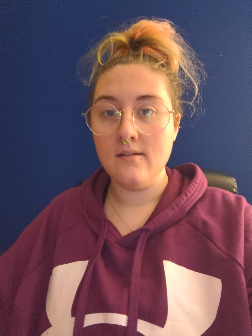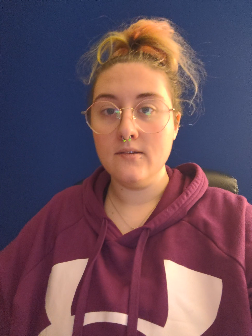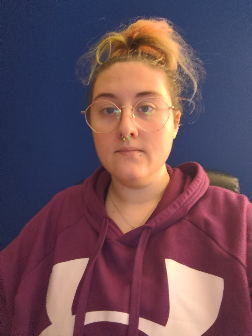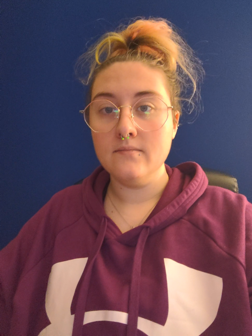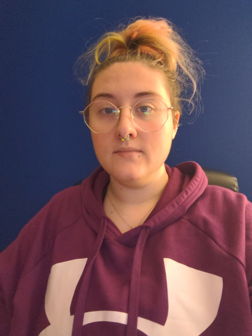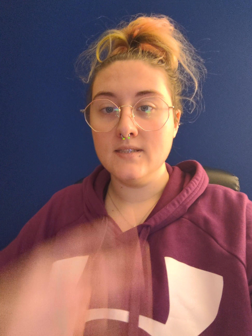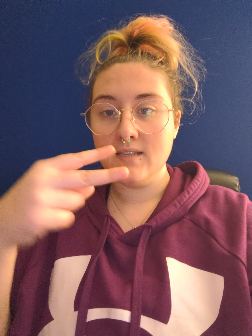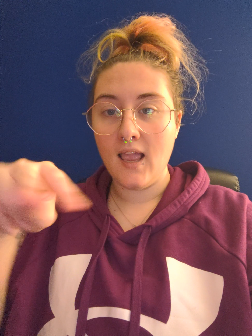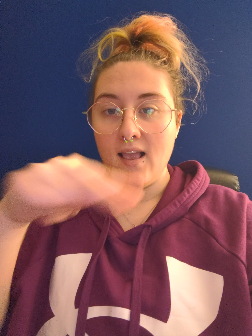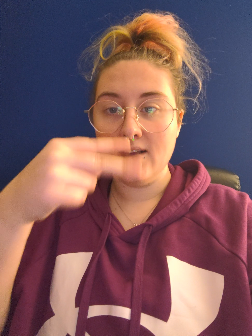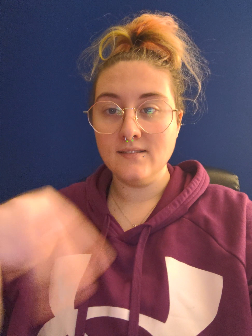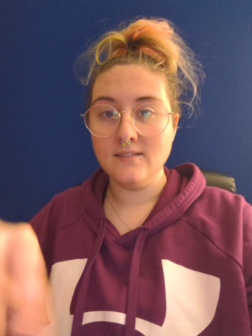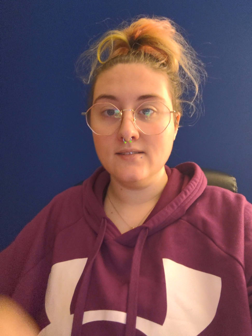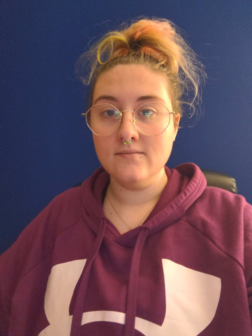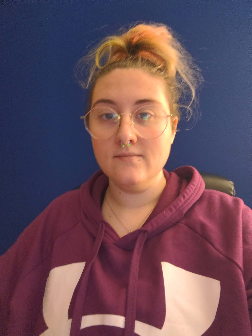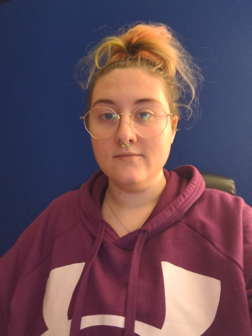dance